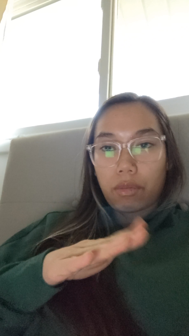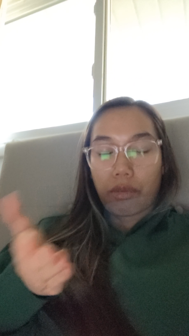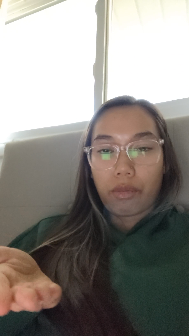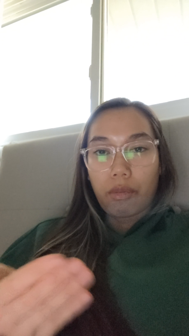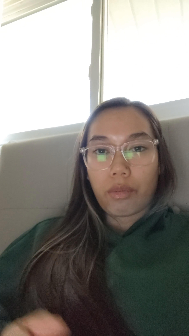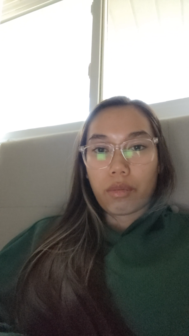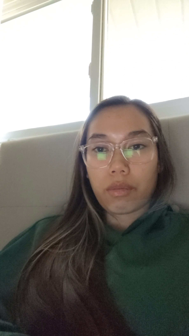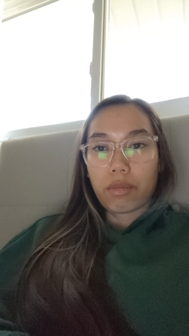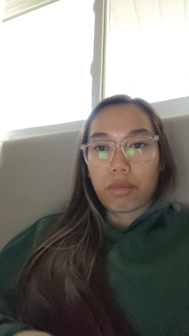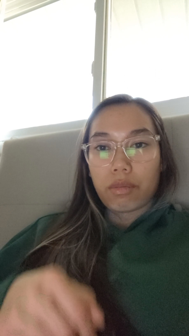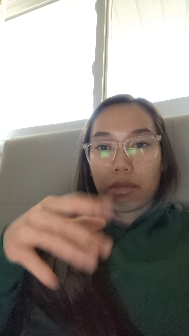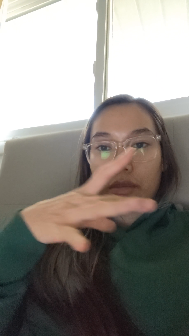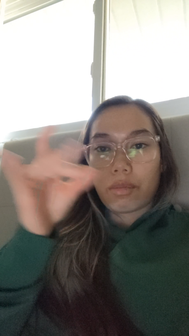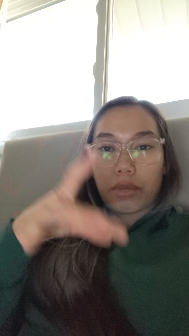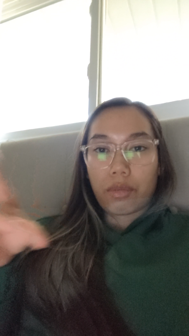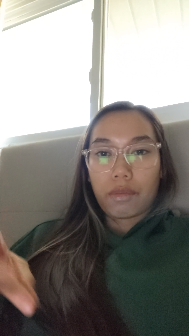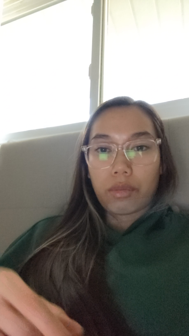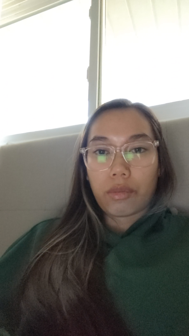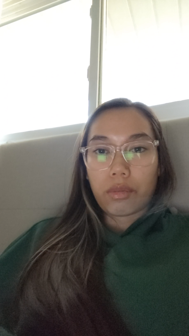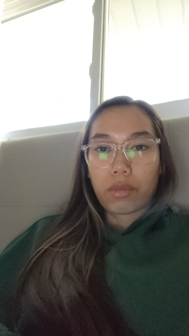choose